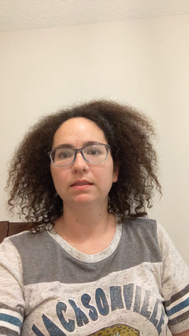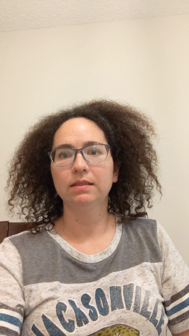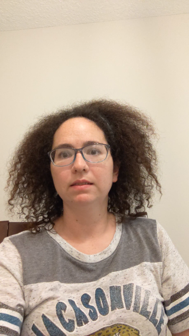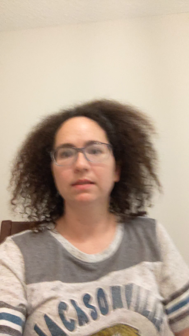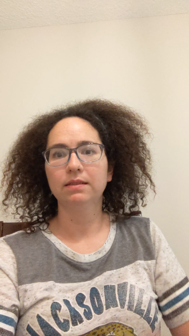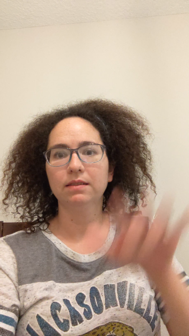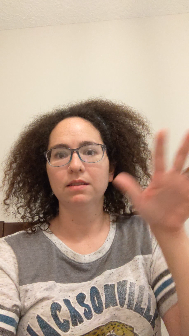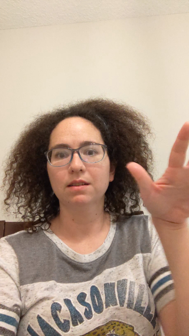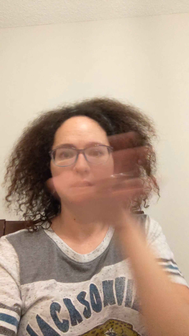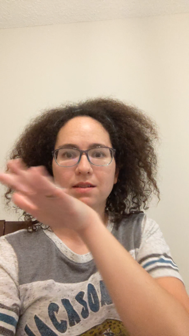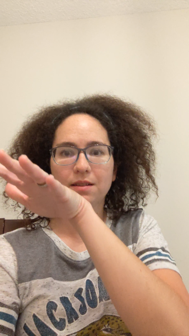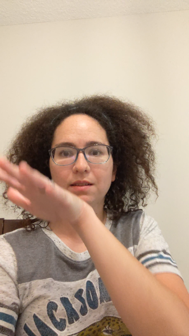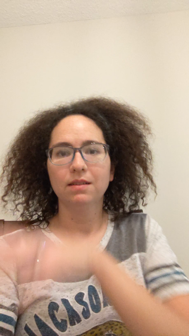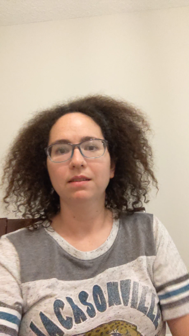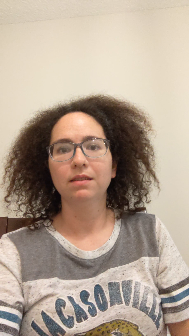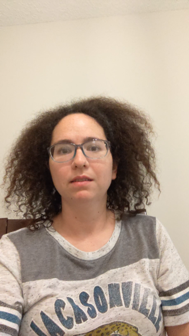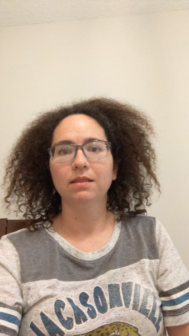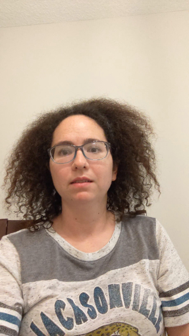full